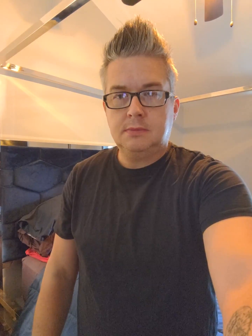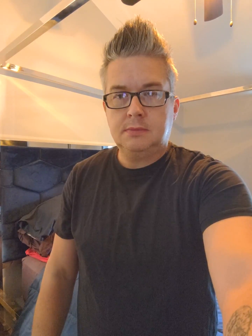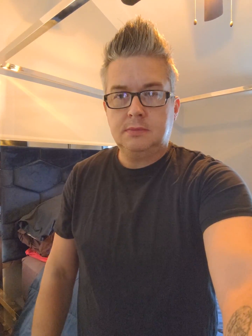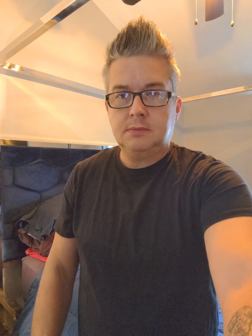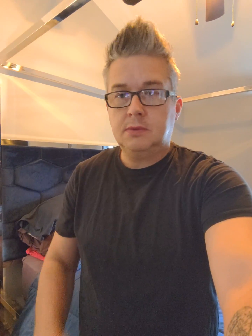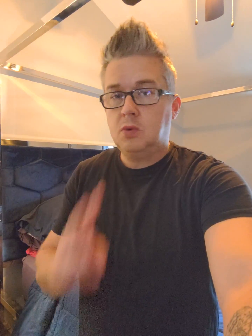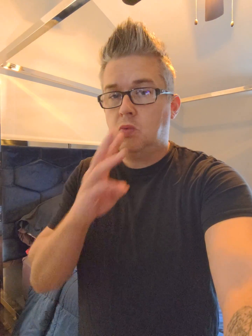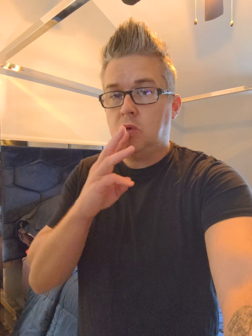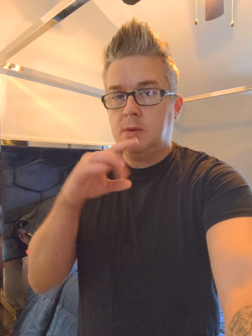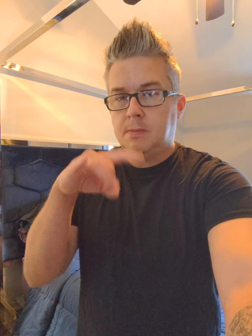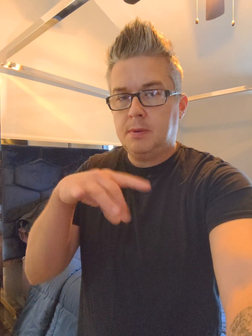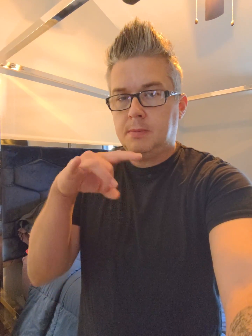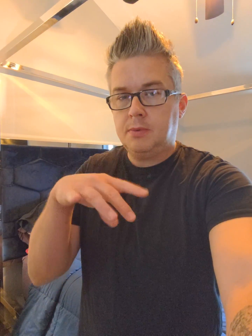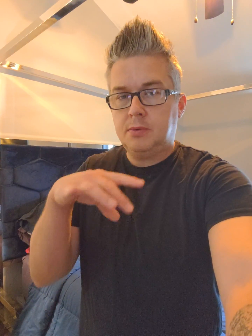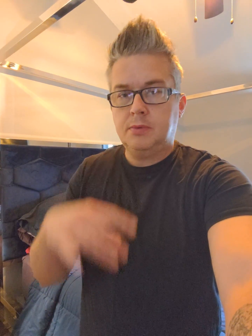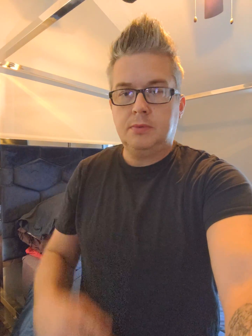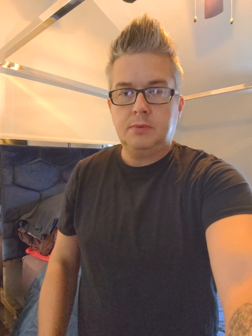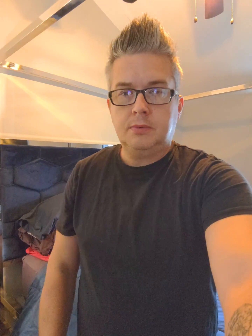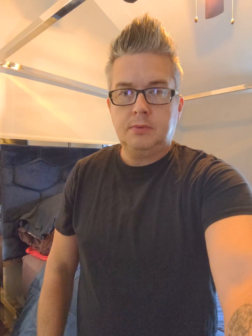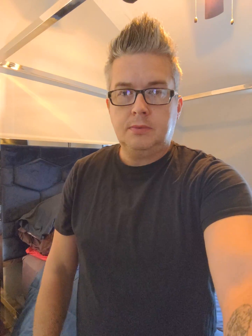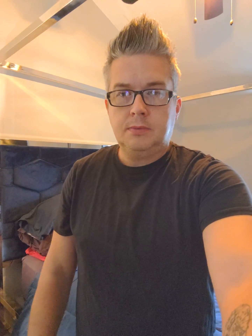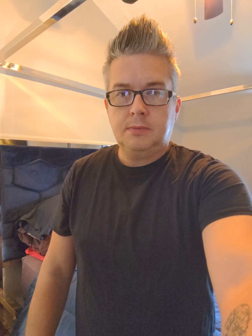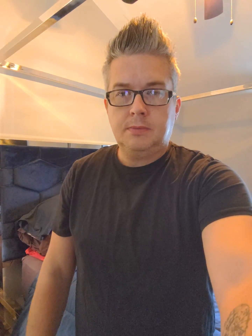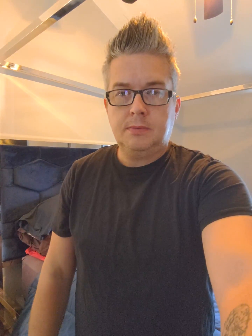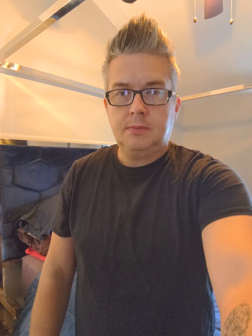melon